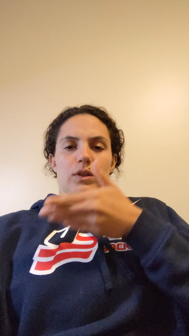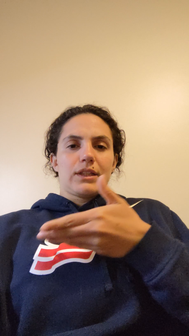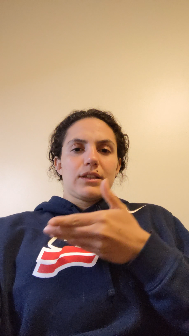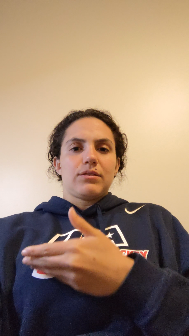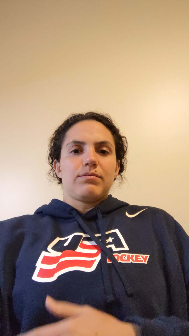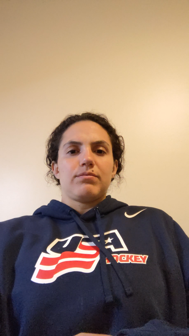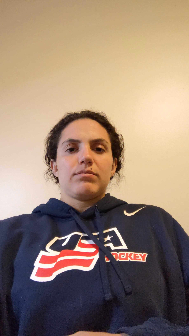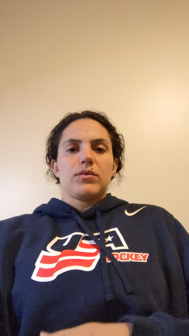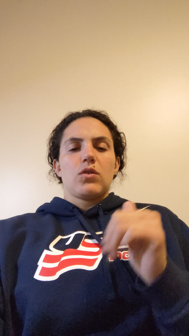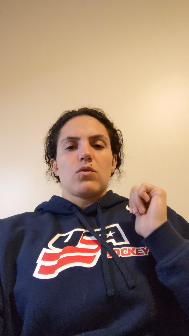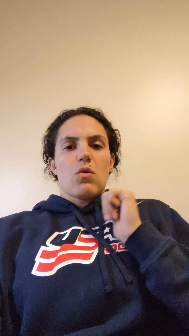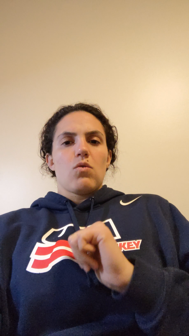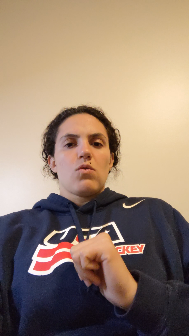coats